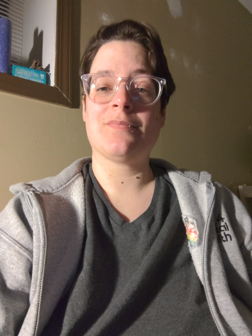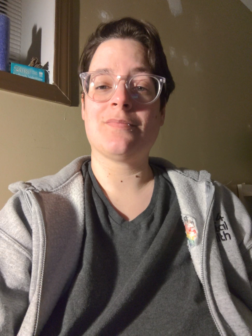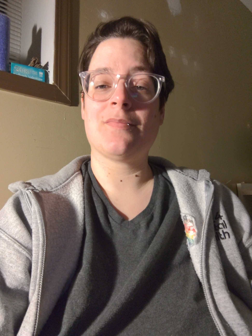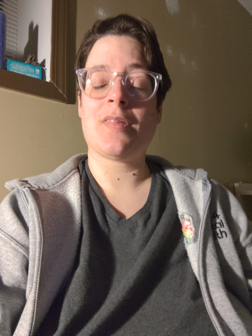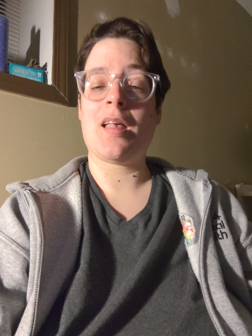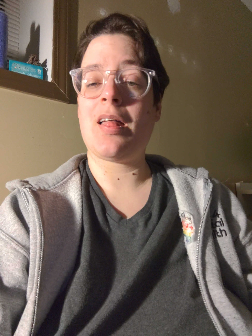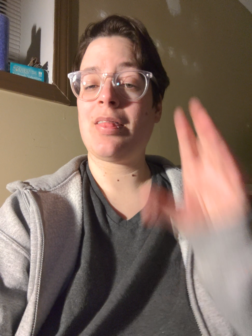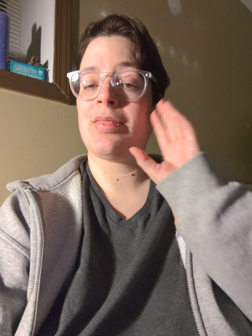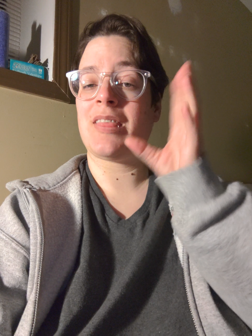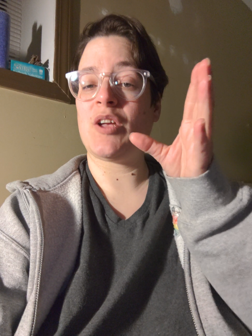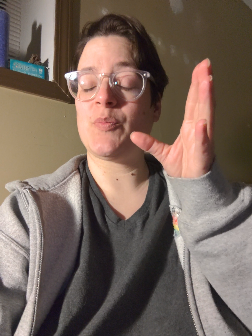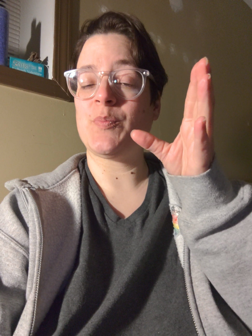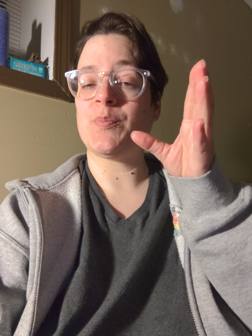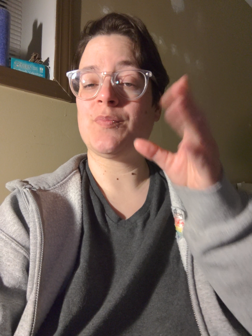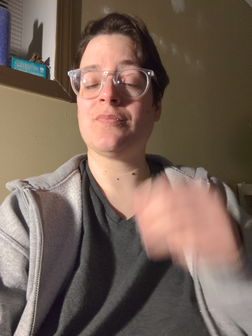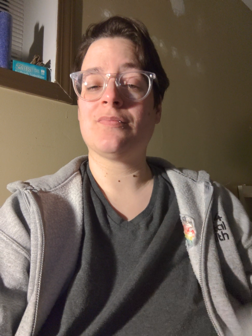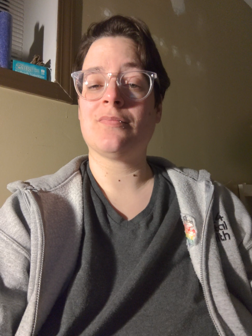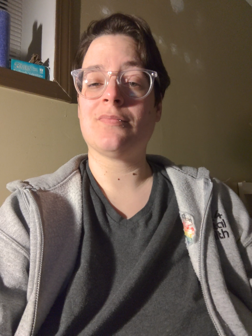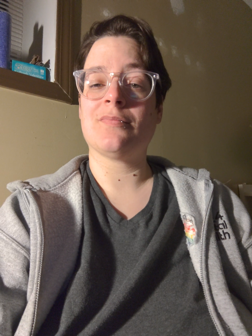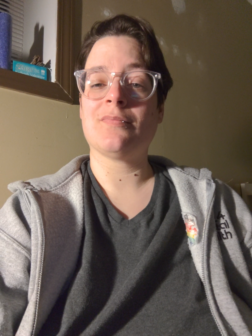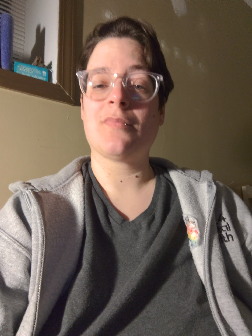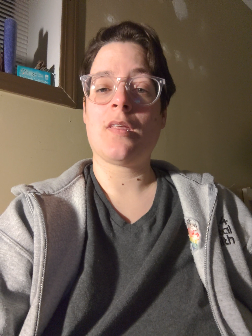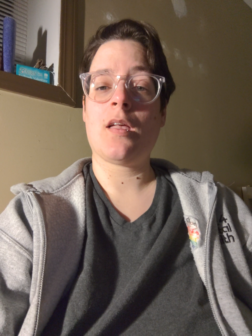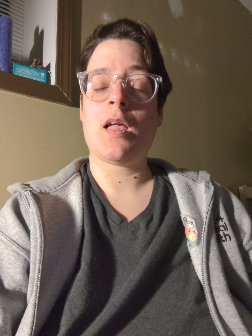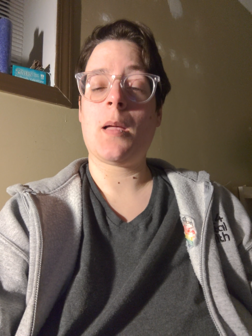hello